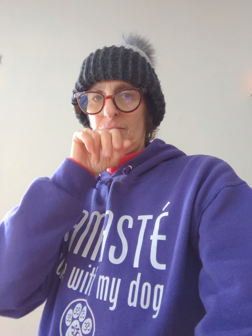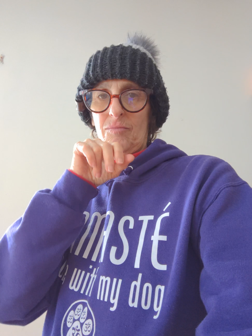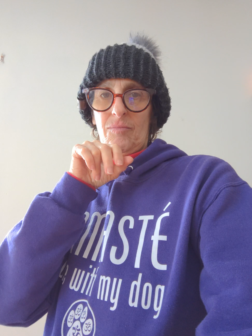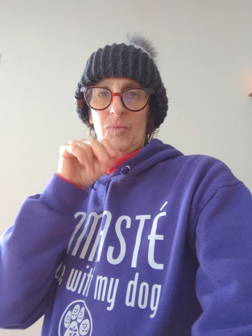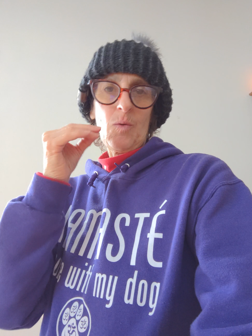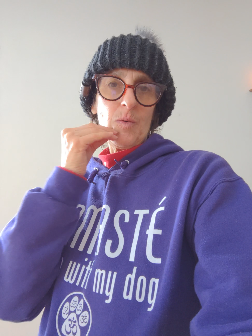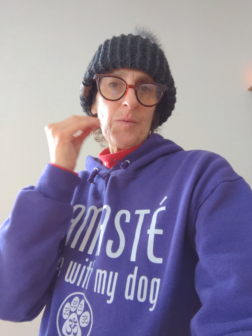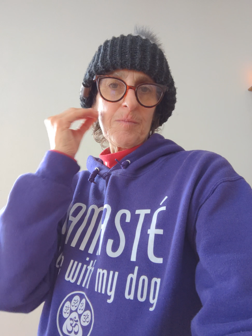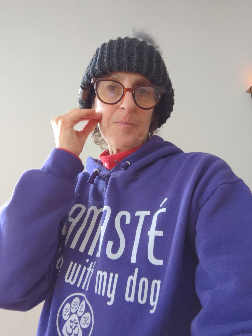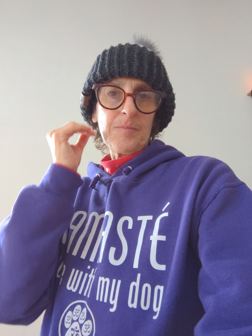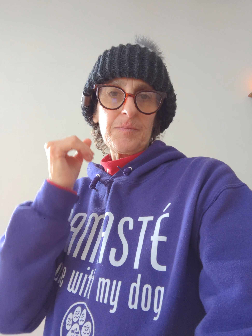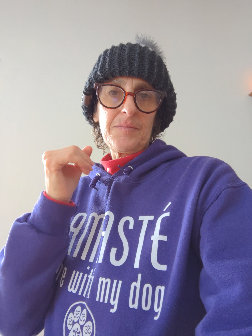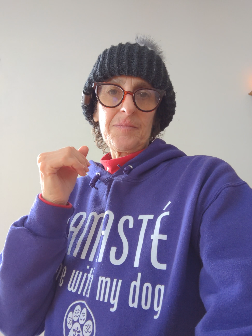home